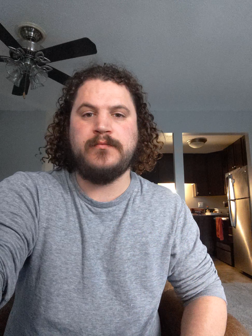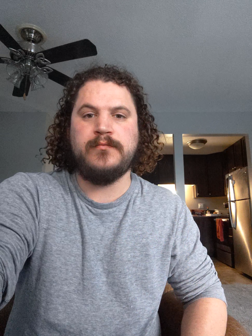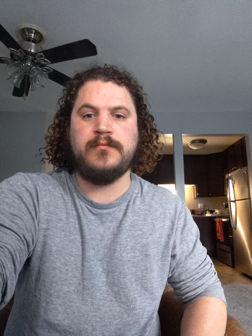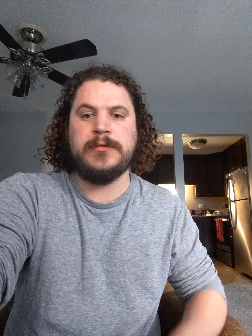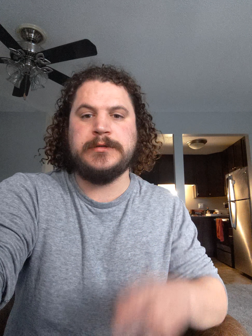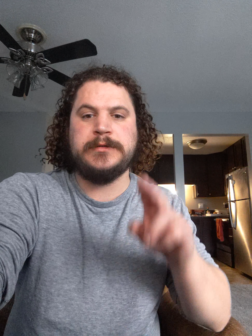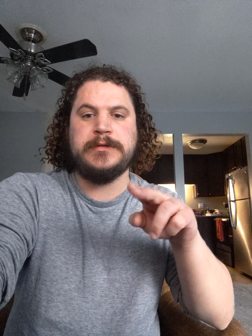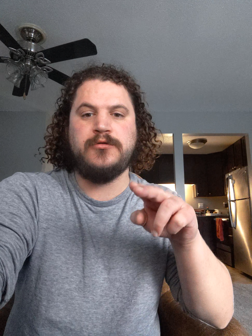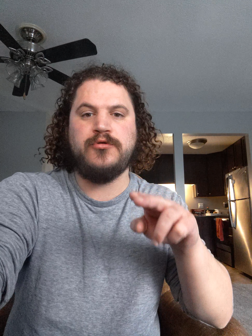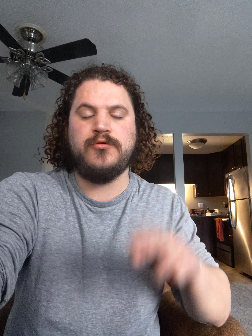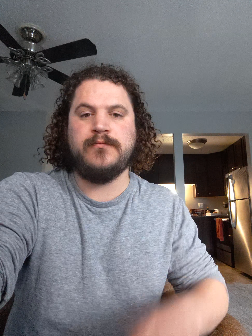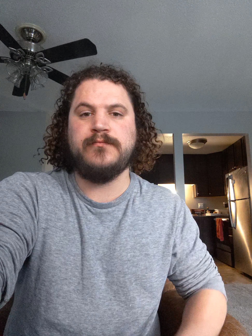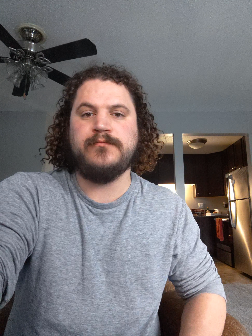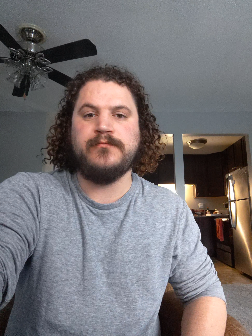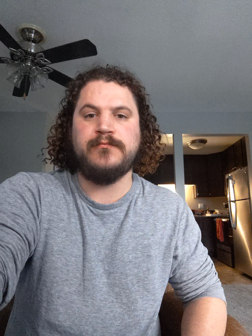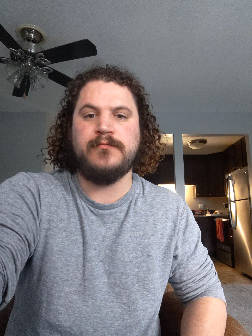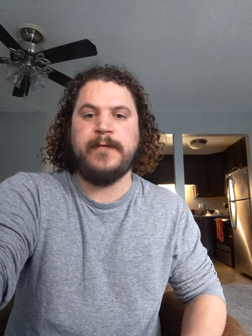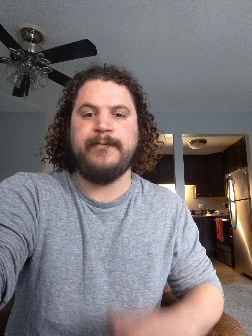chair